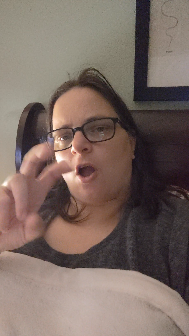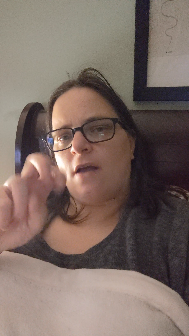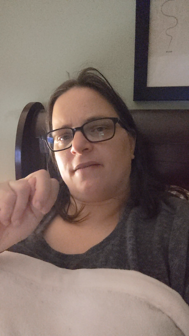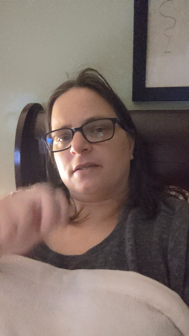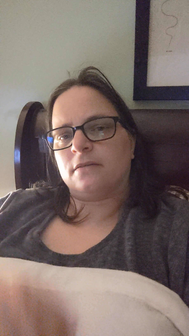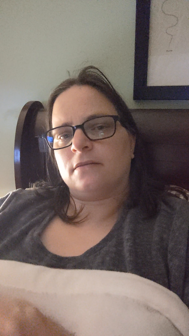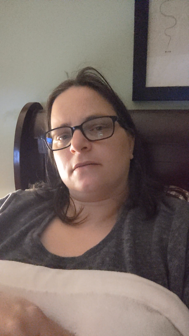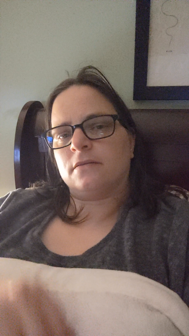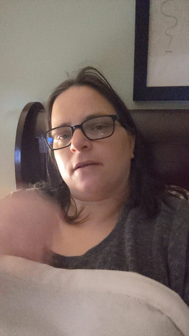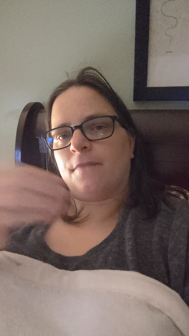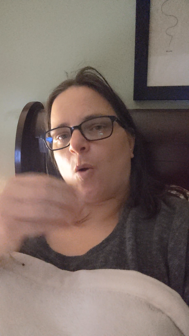more